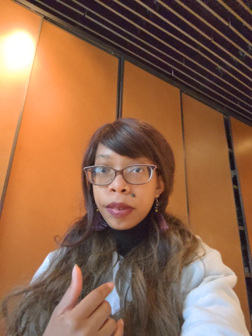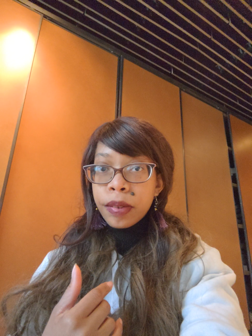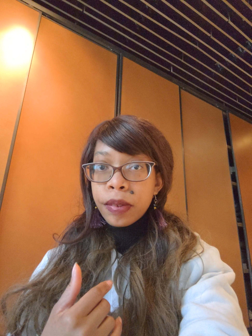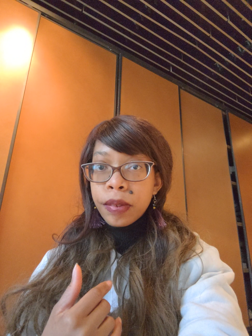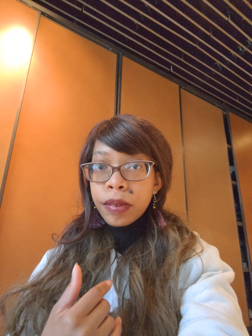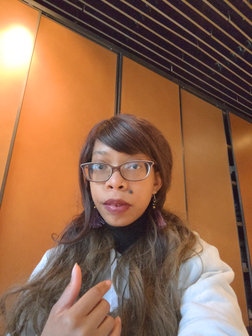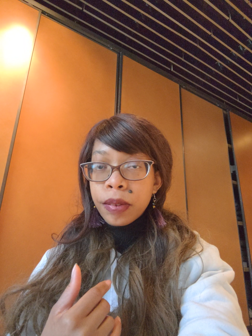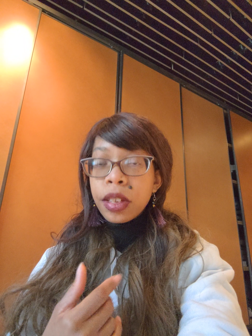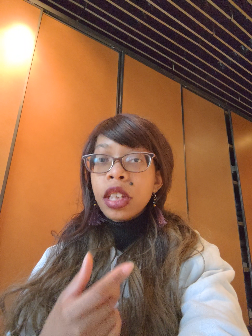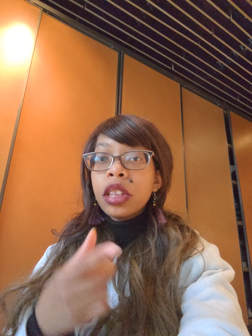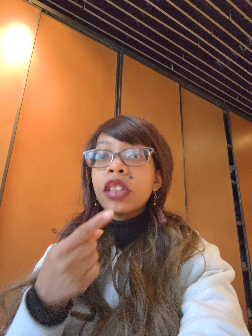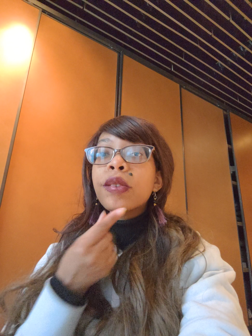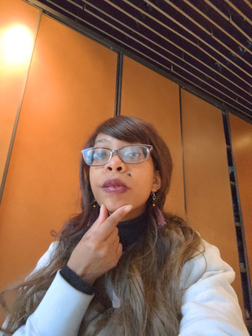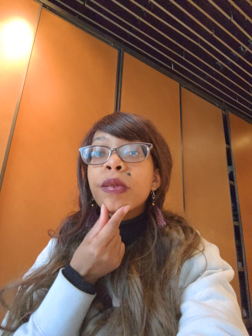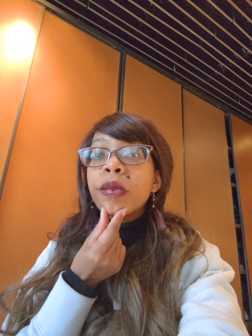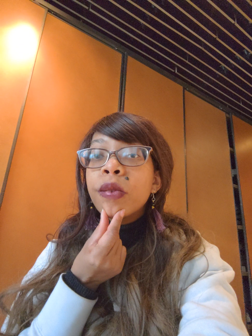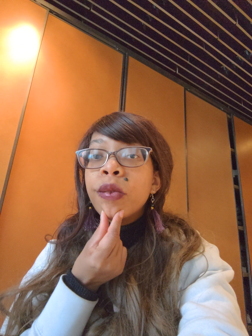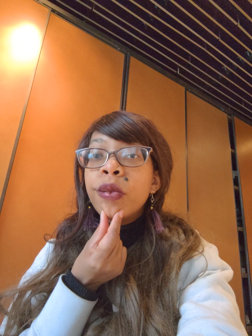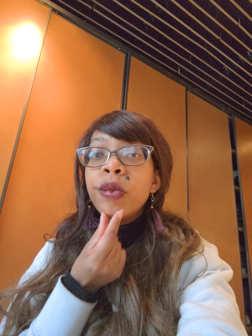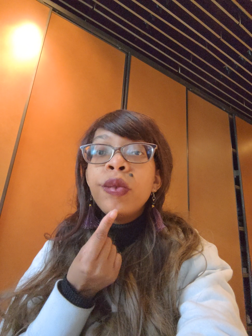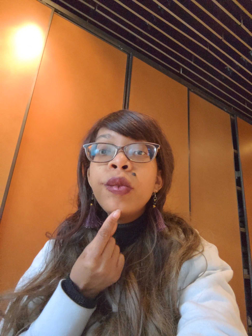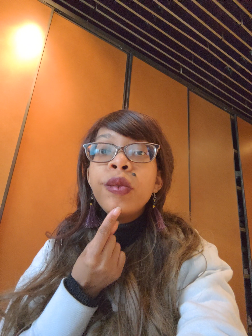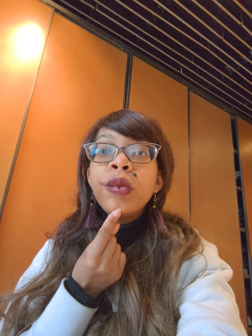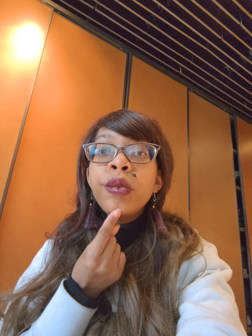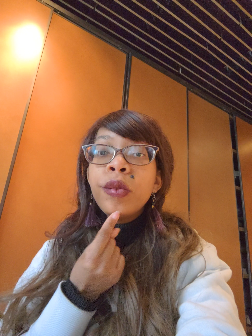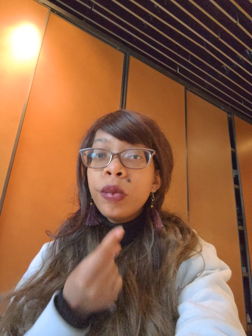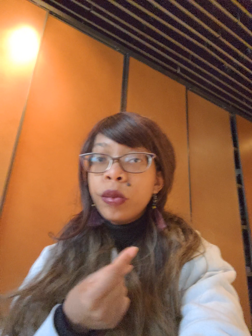chin